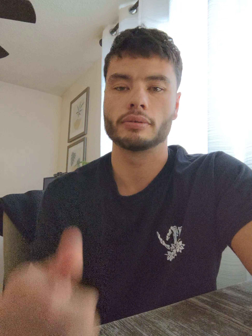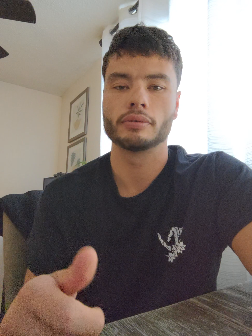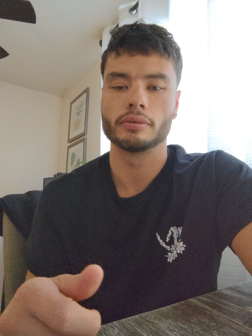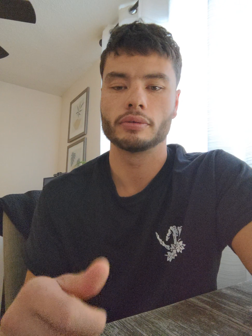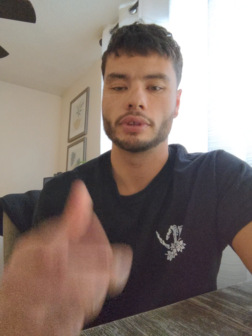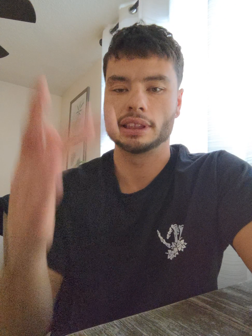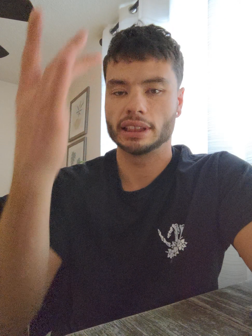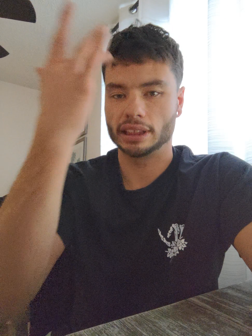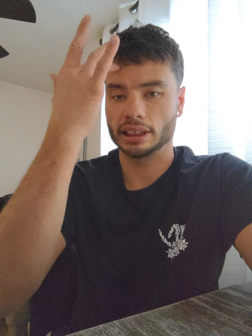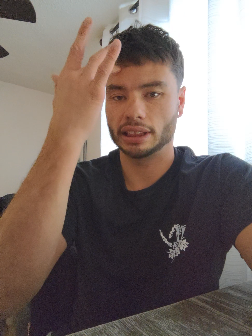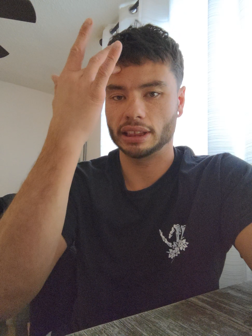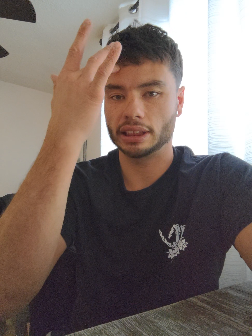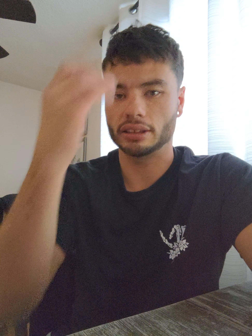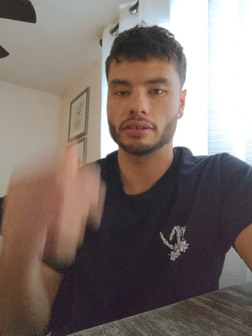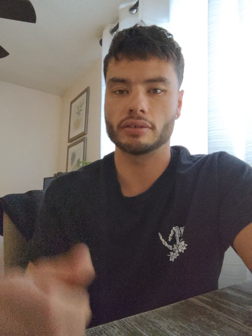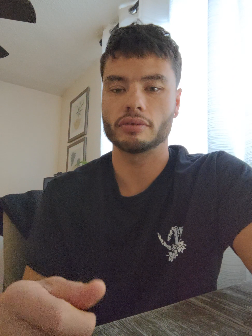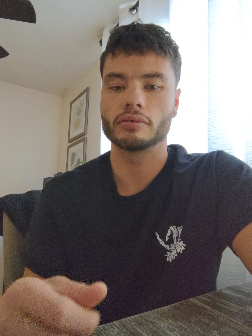sick